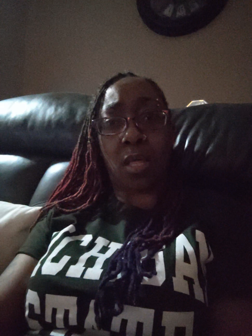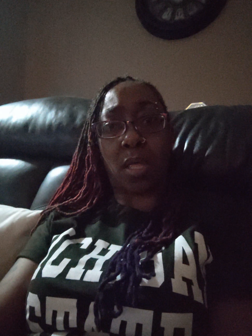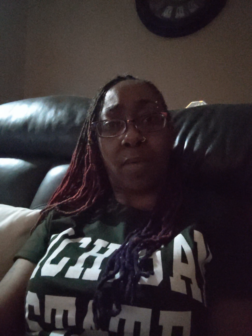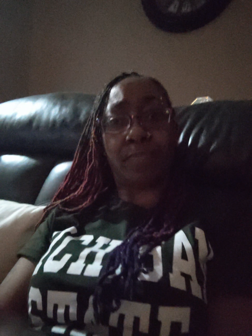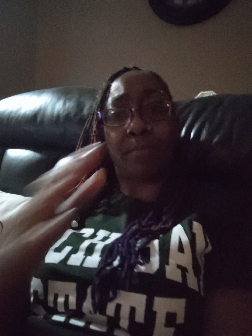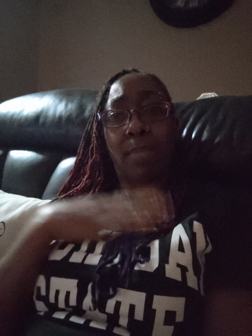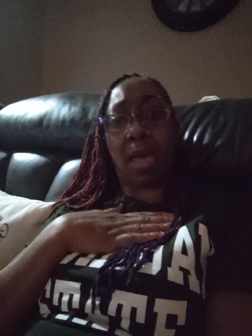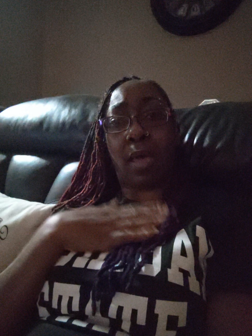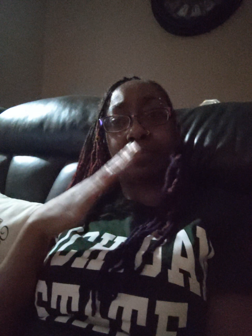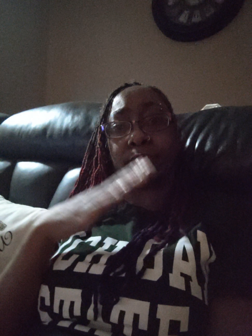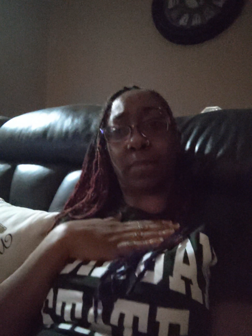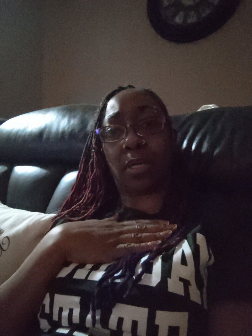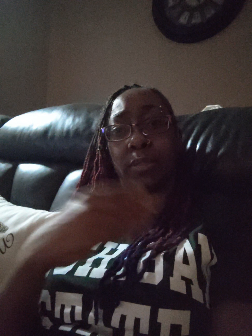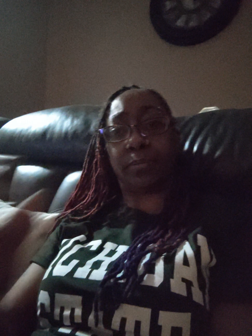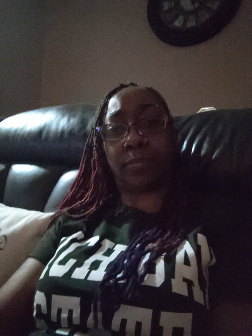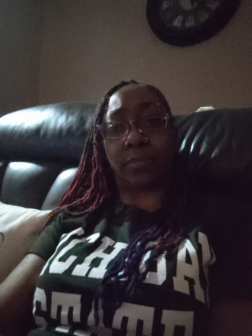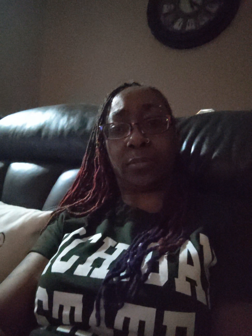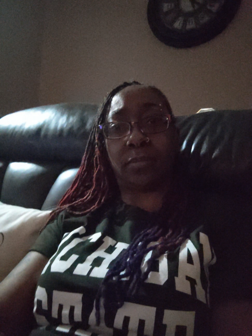my